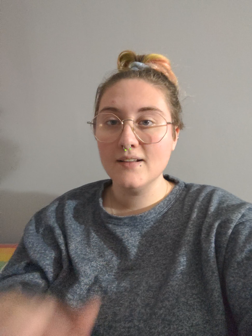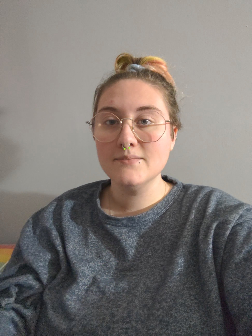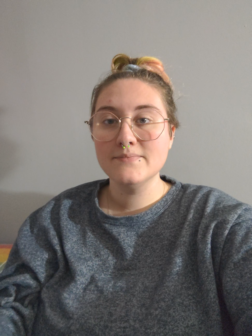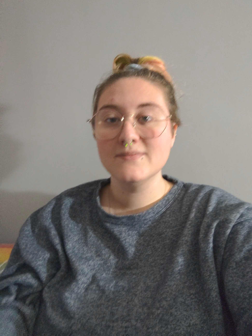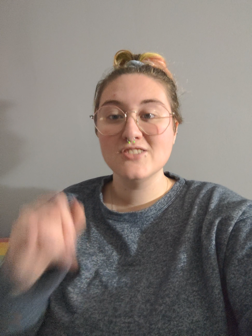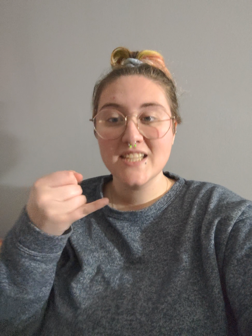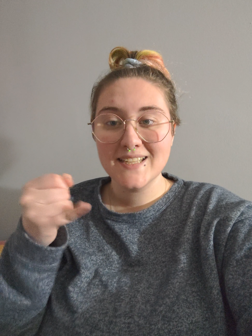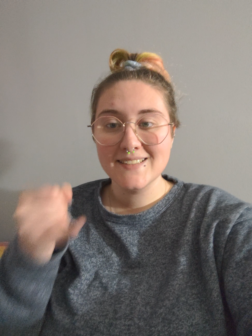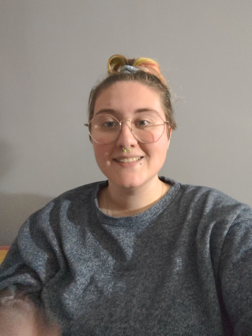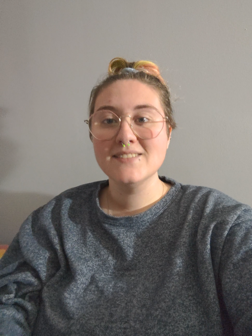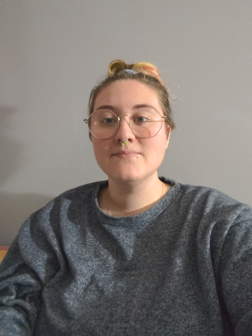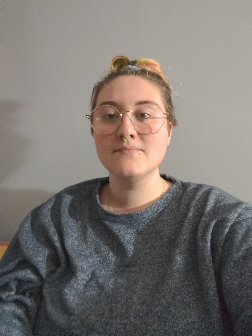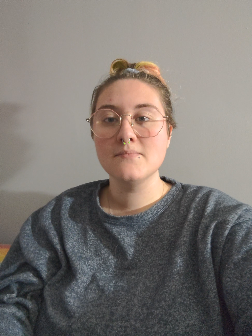jeans